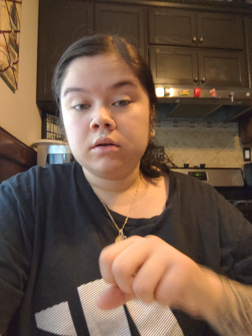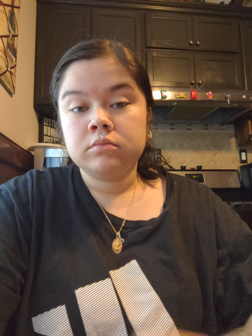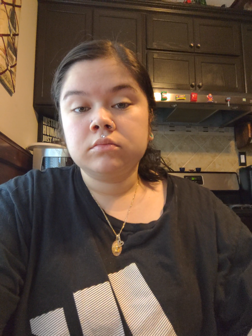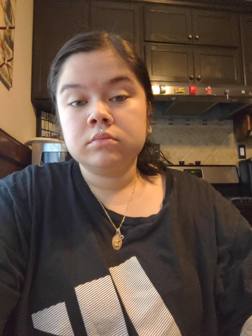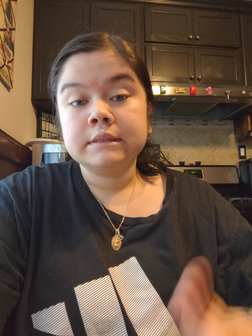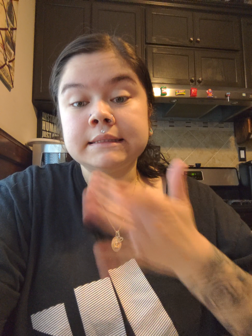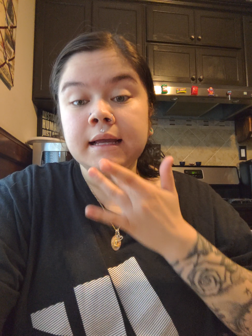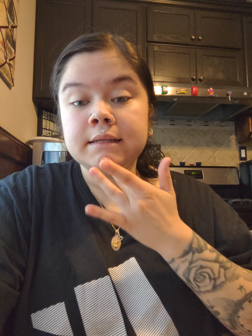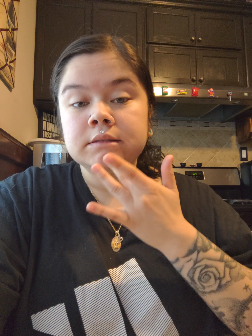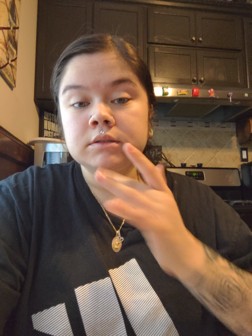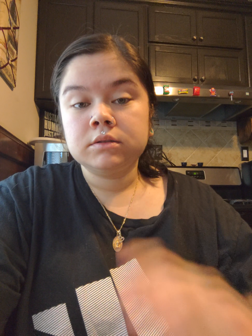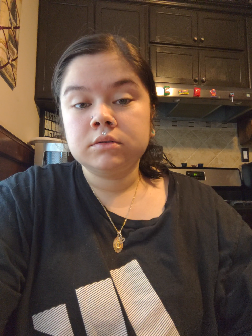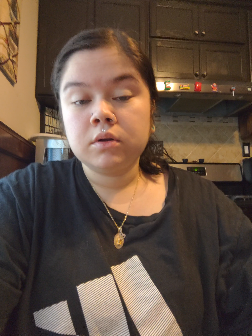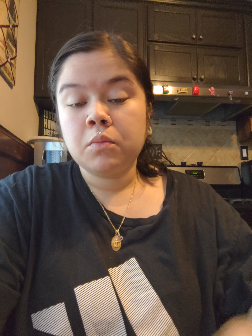taste